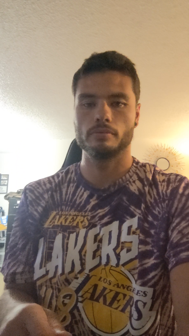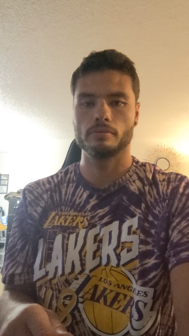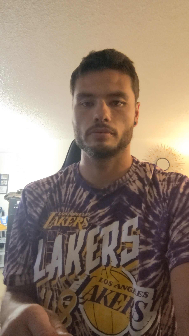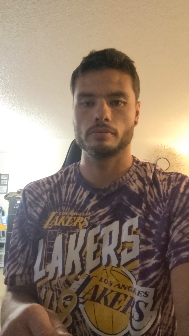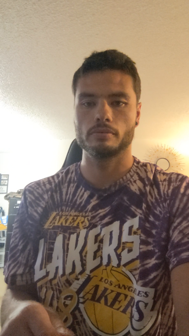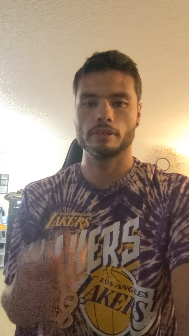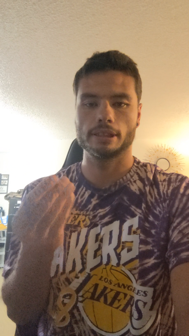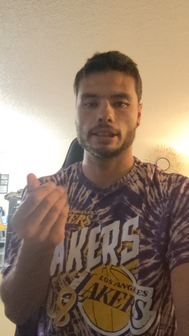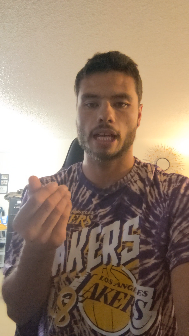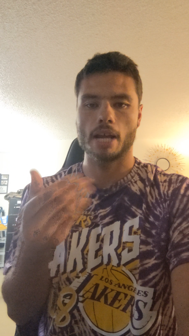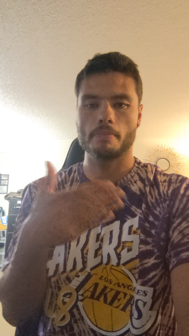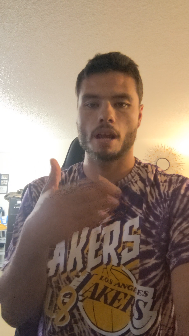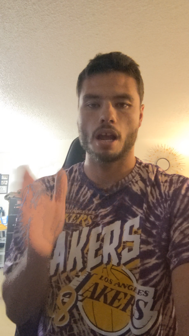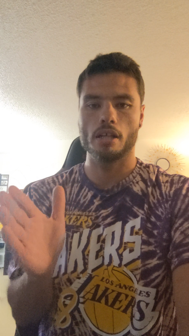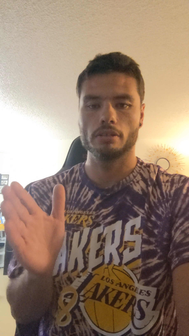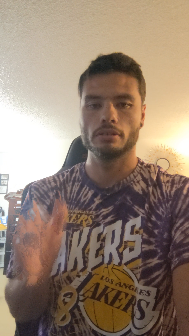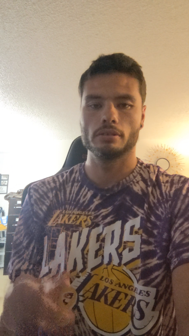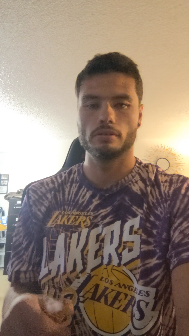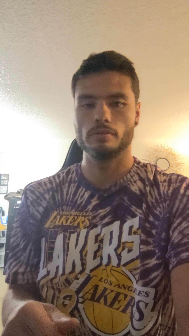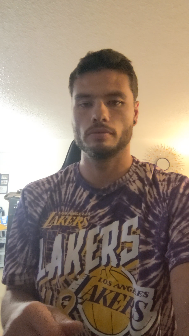sandbox